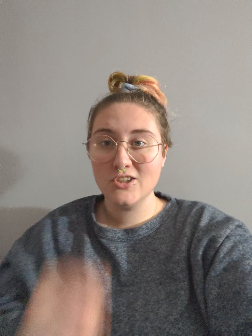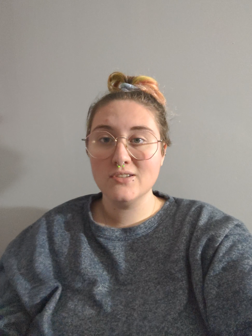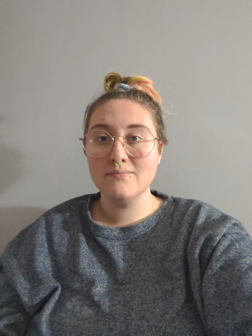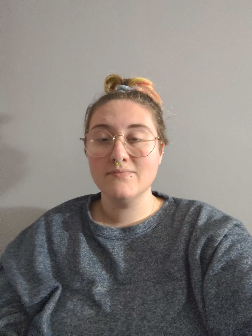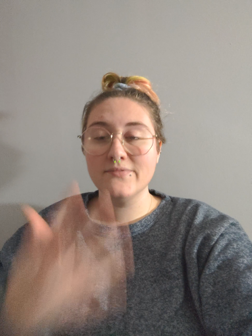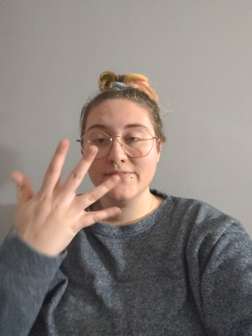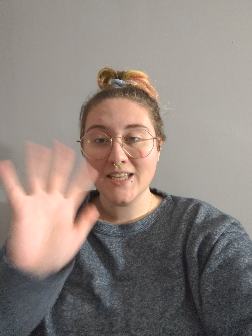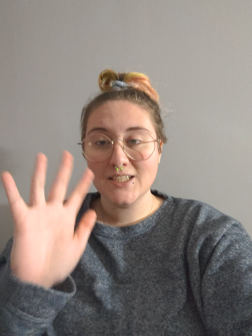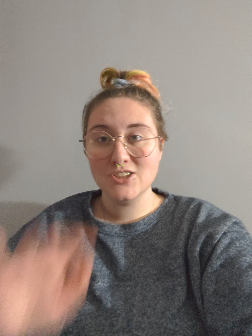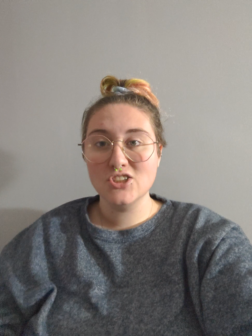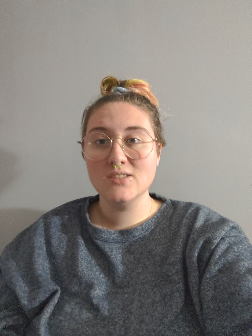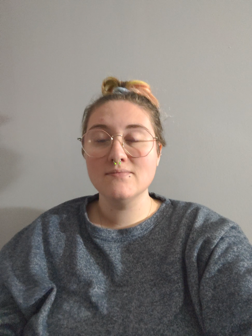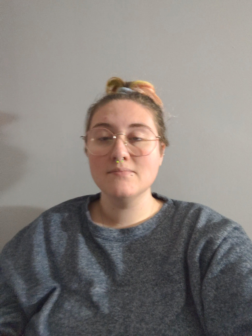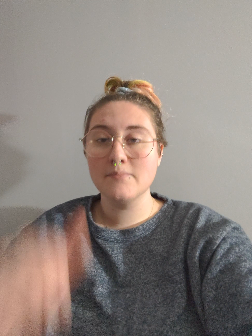finish